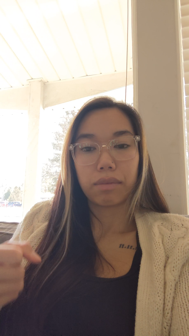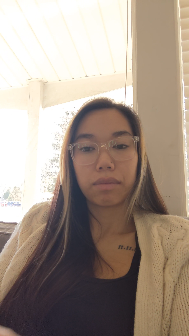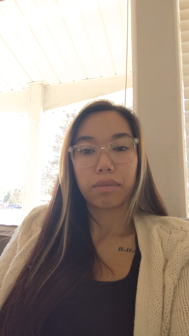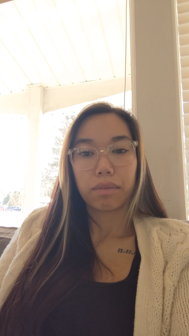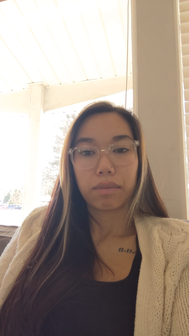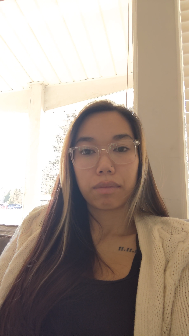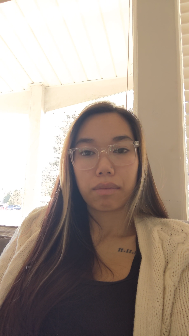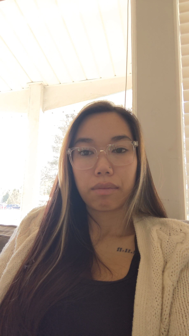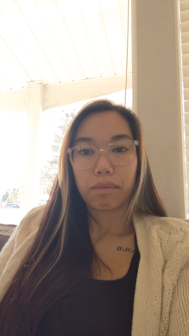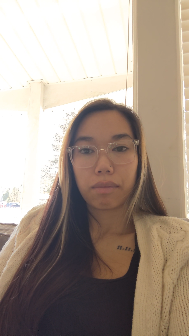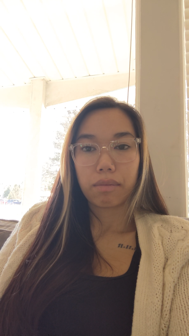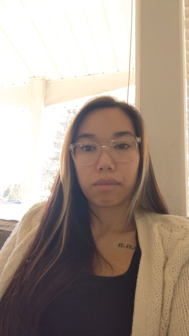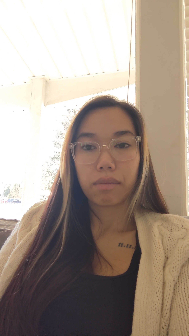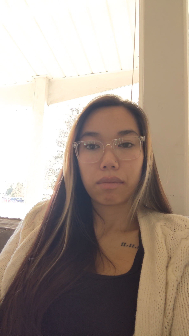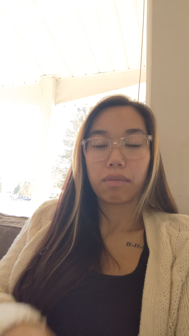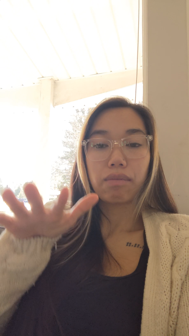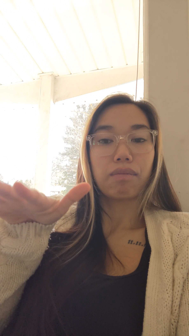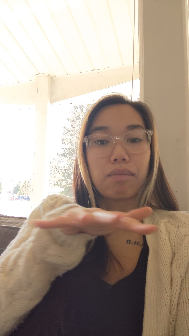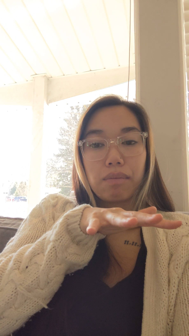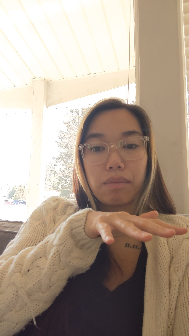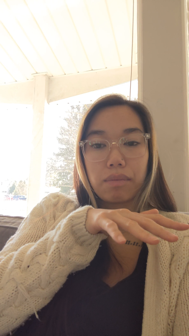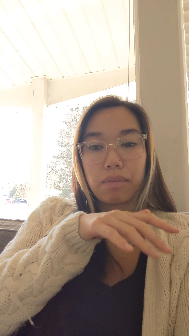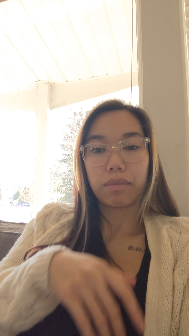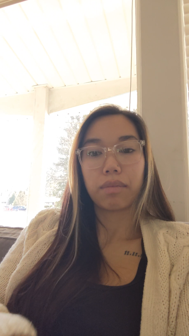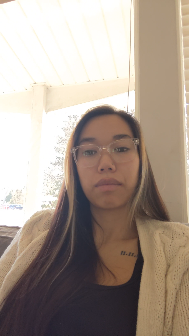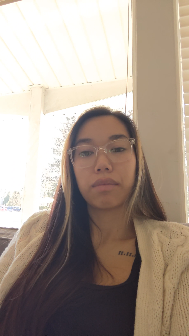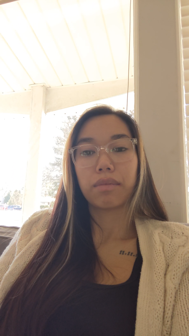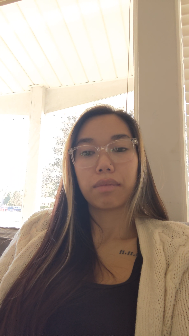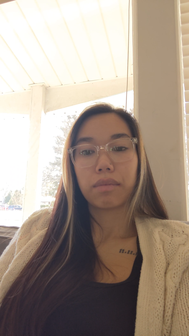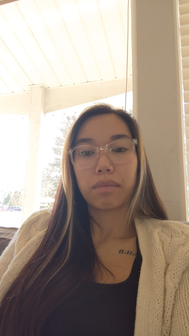full